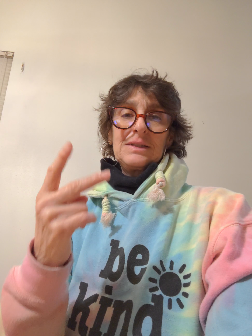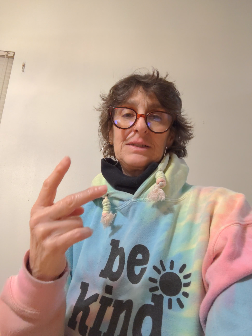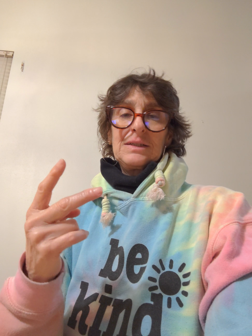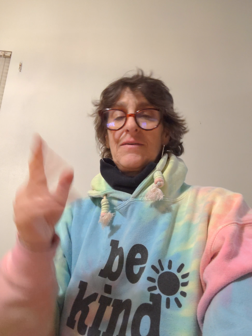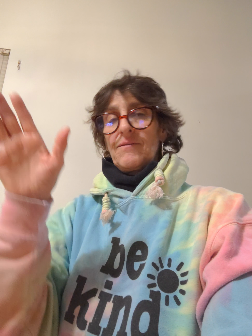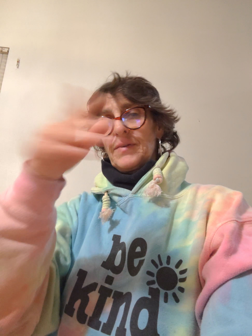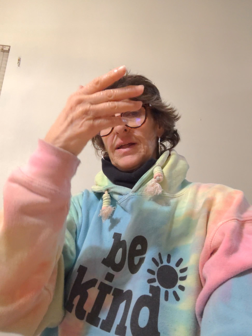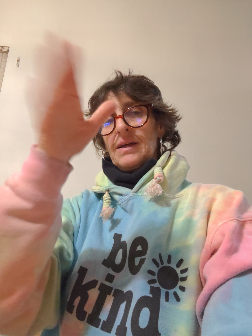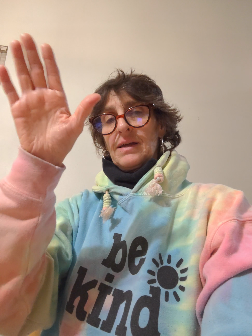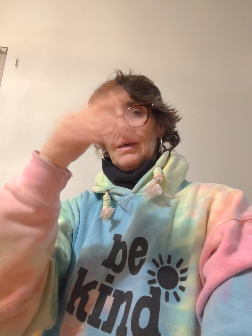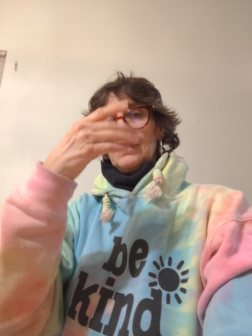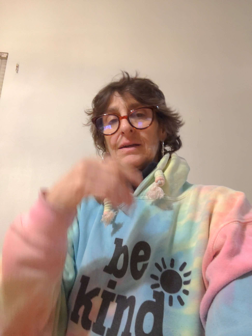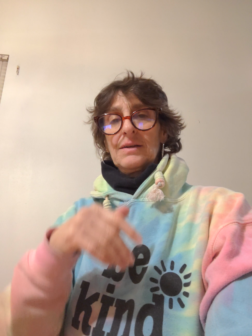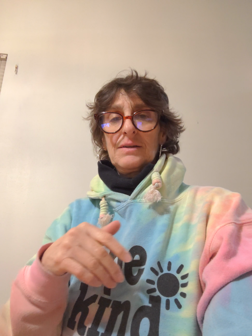flag